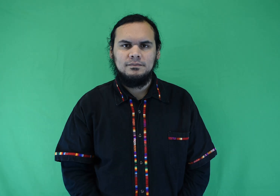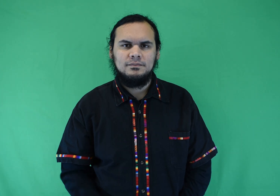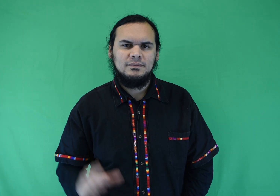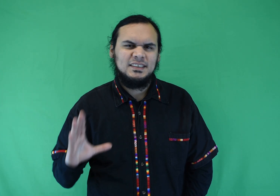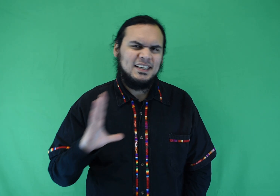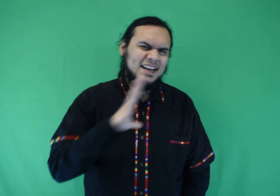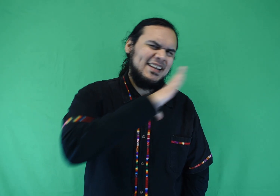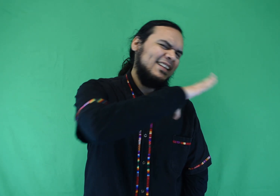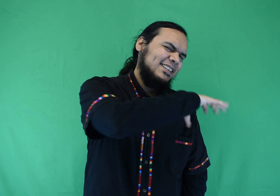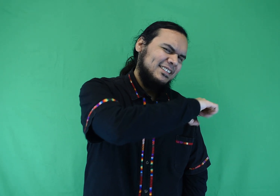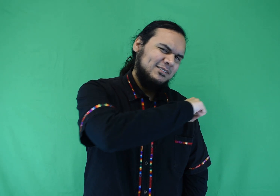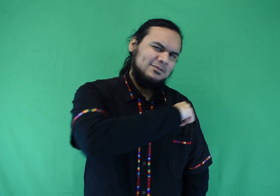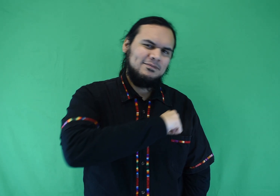caliente